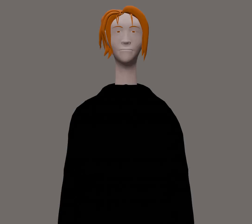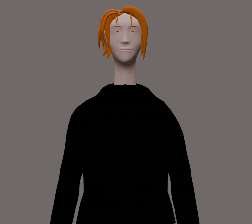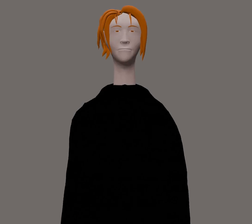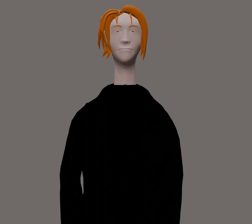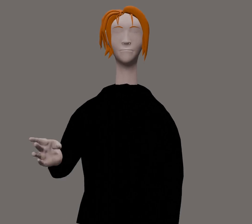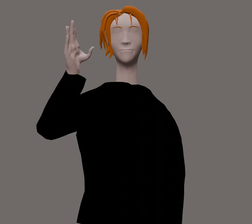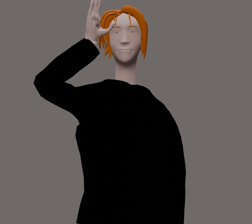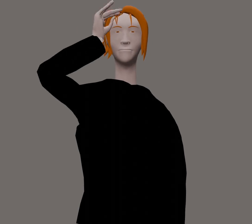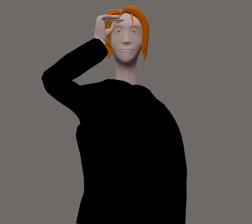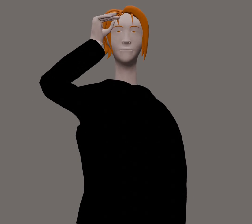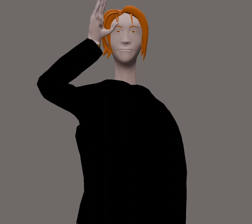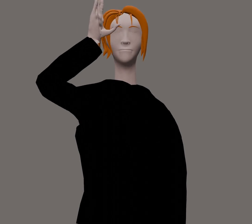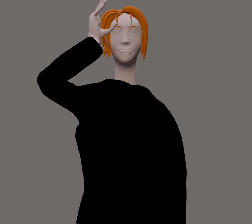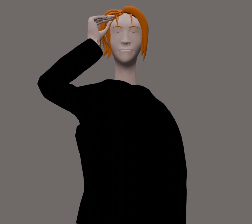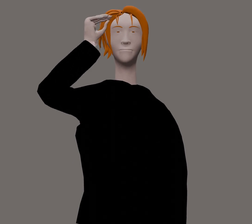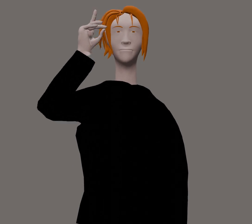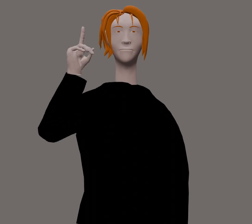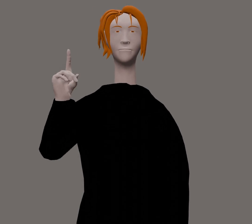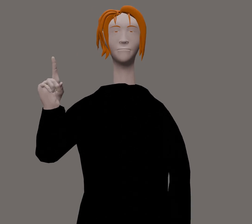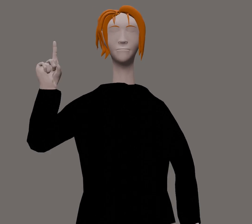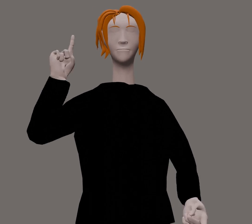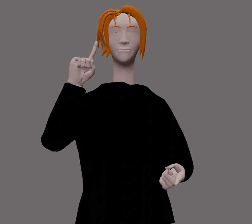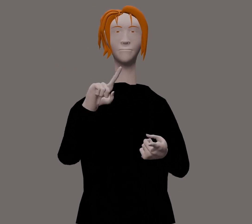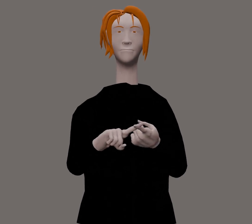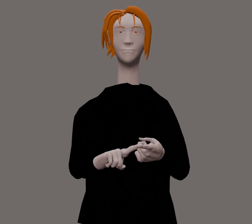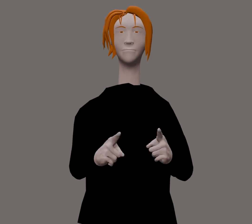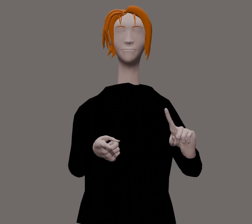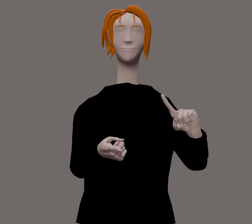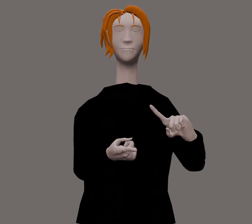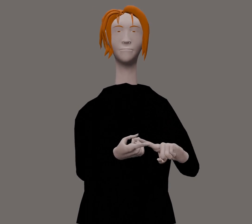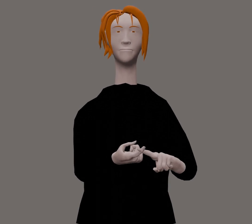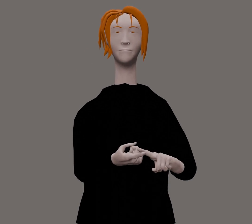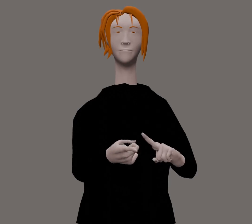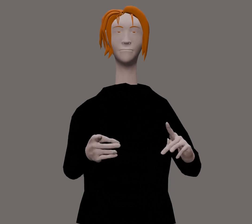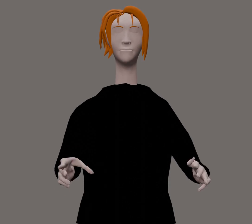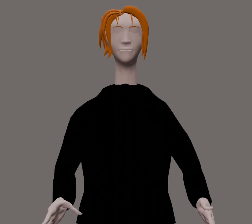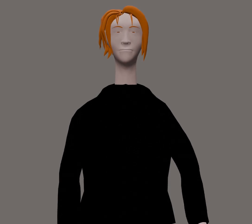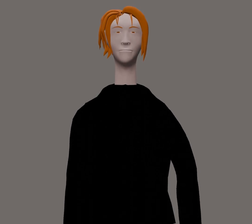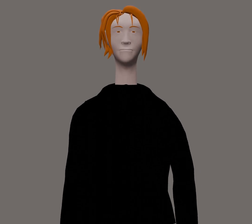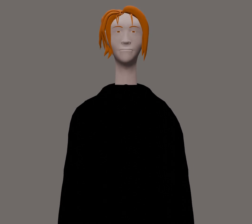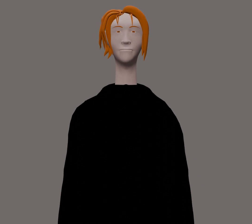Boyfriend